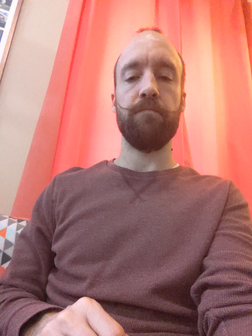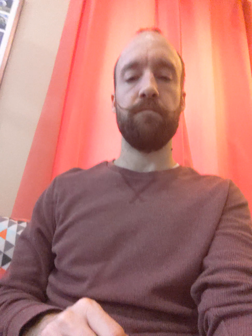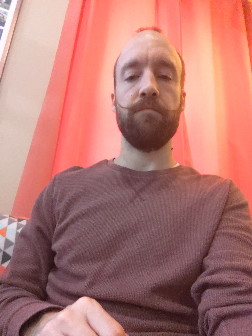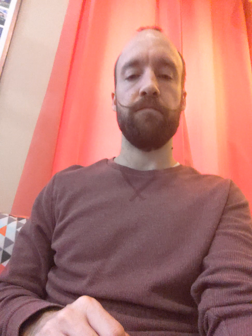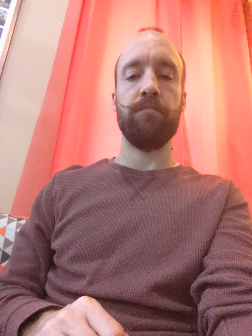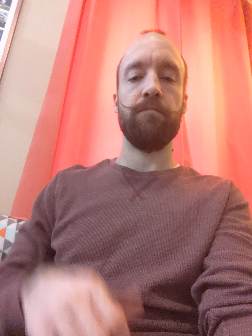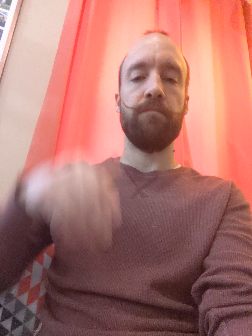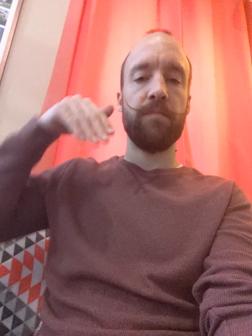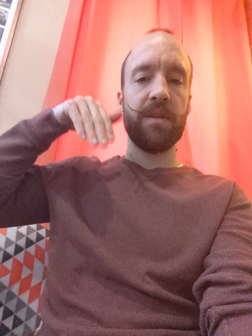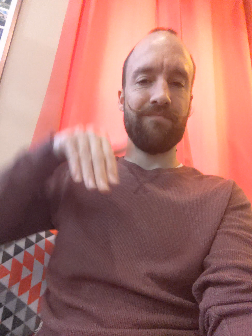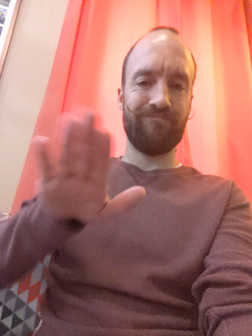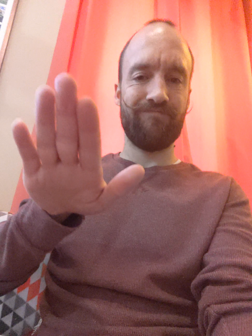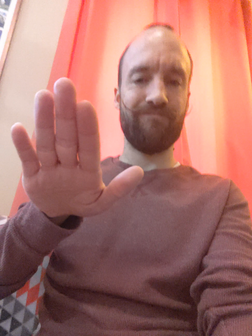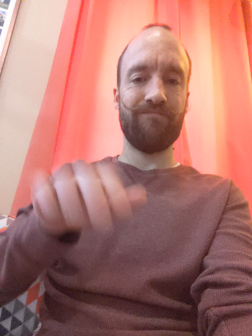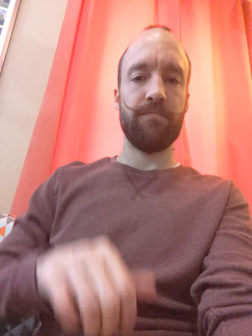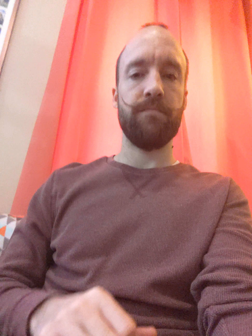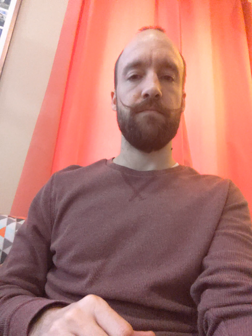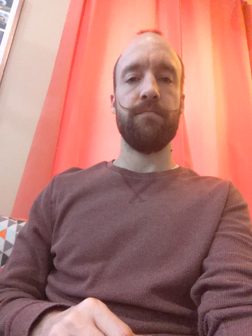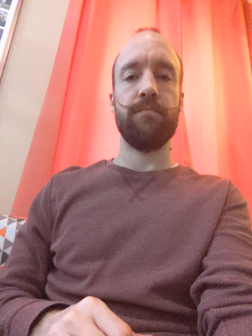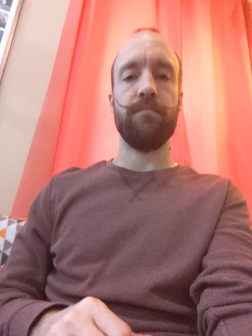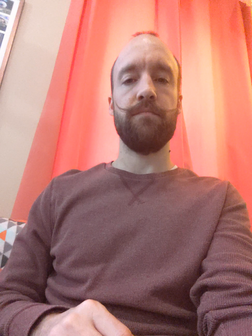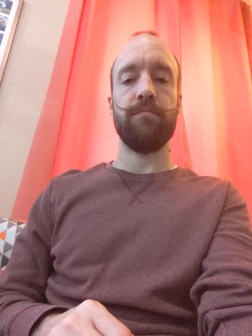into